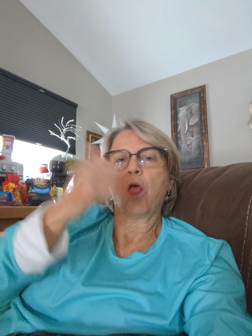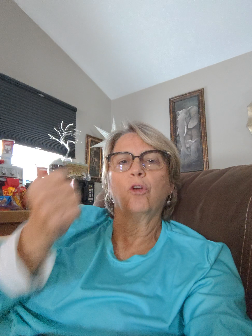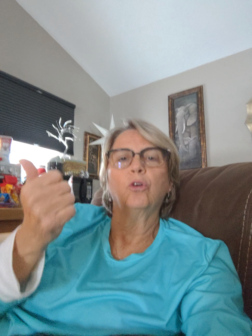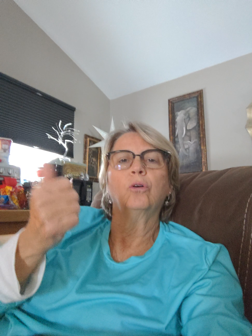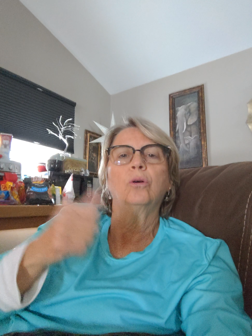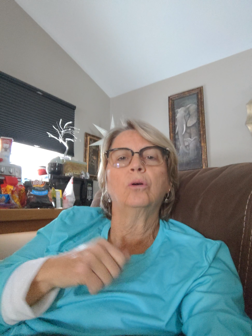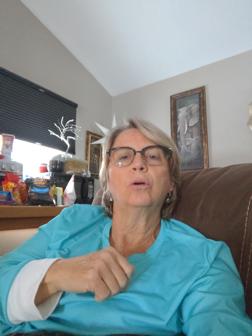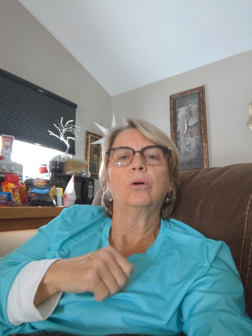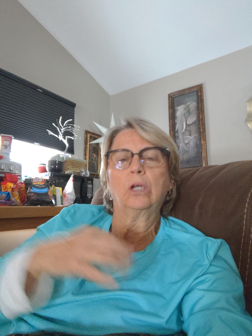another